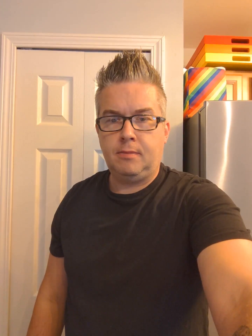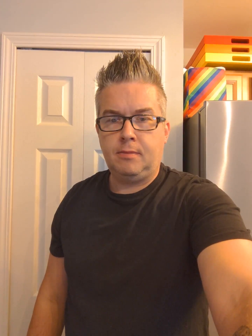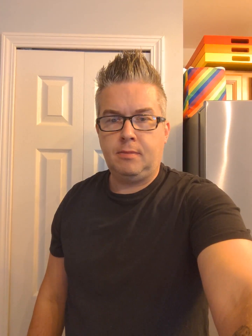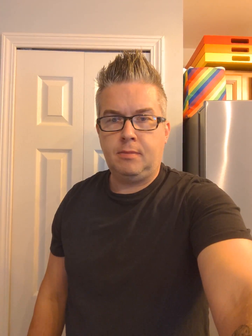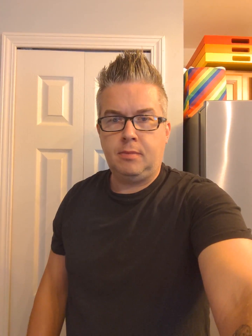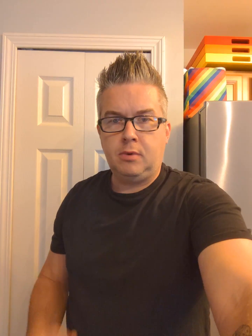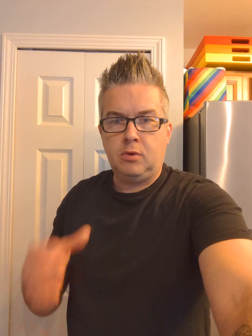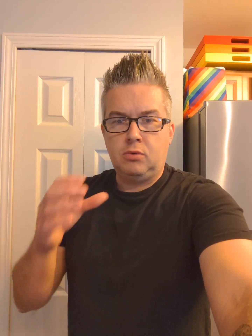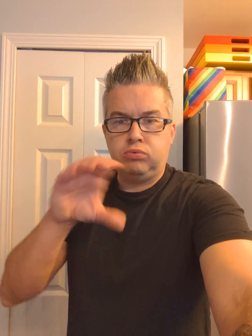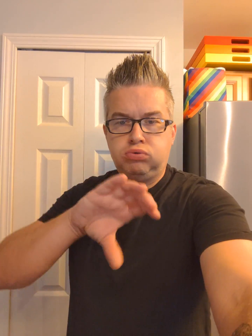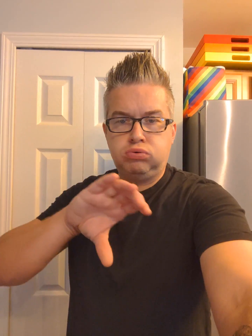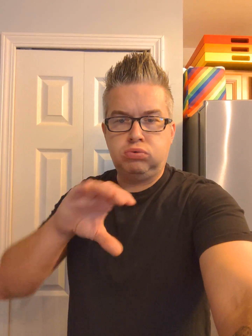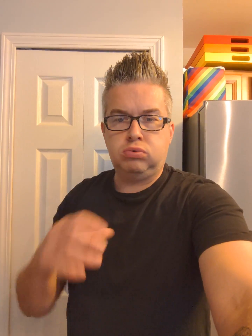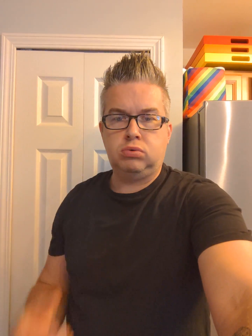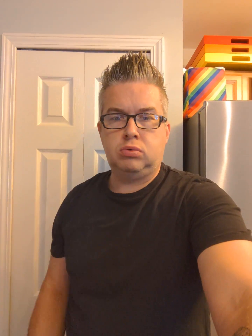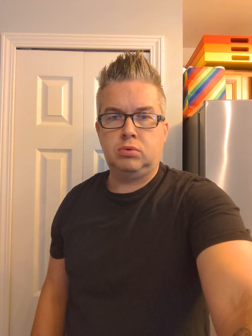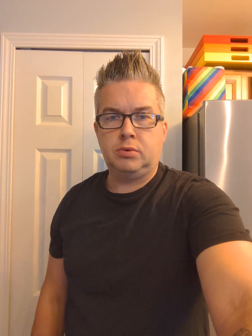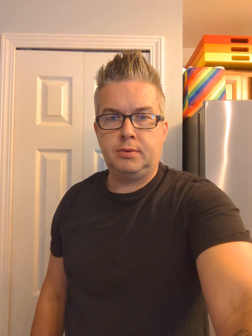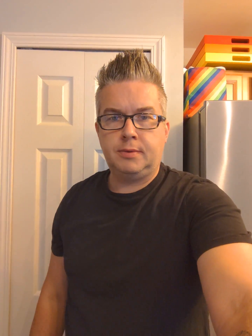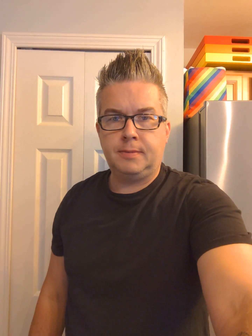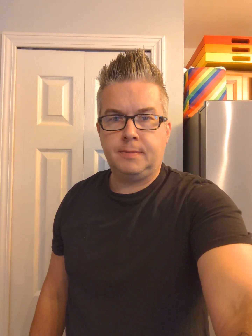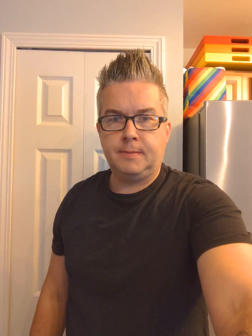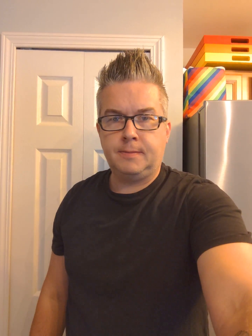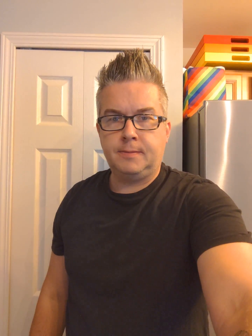pour